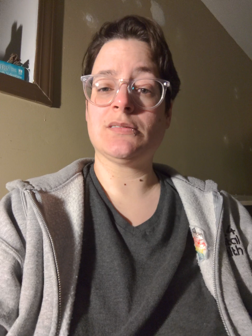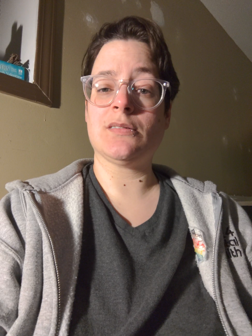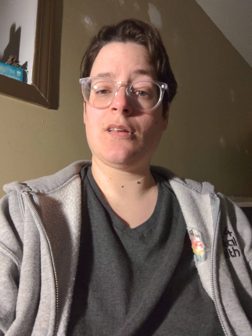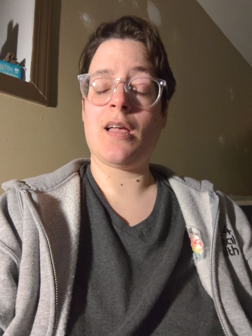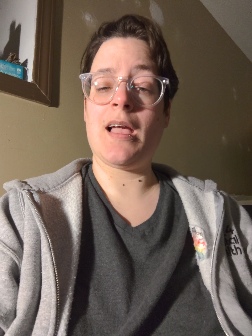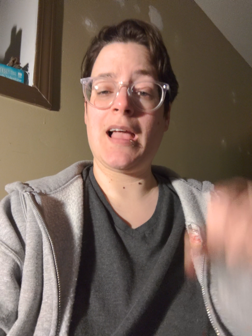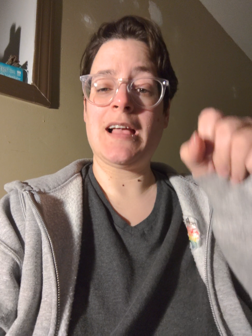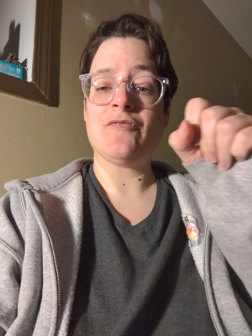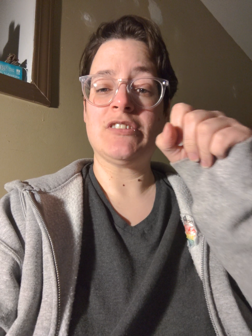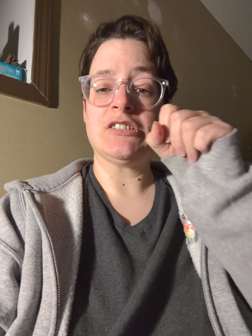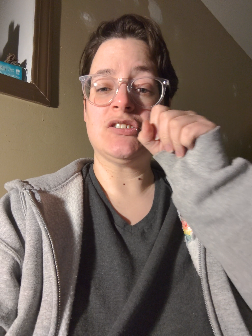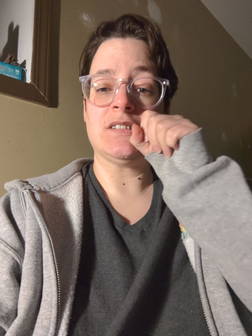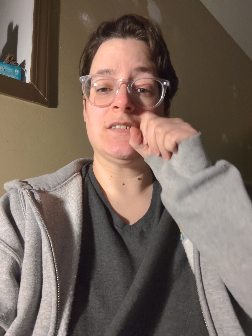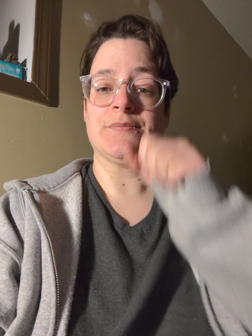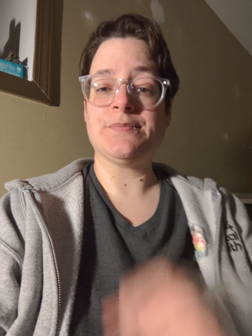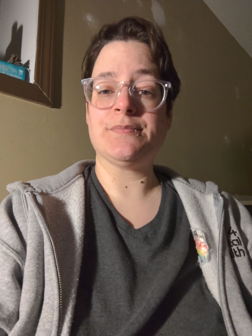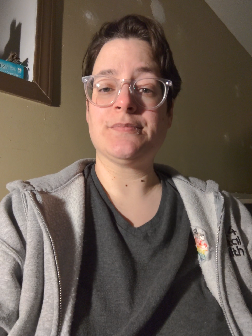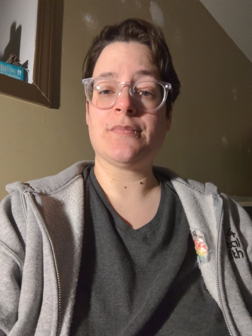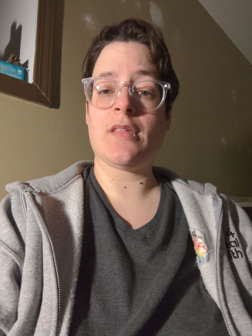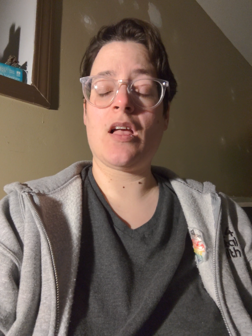carrot